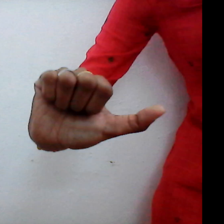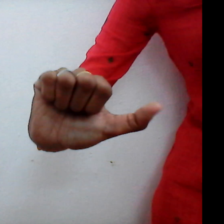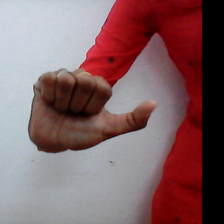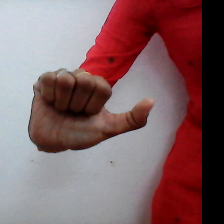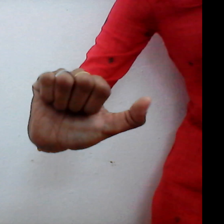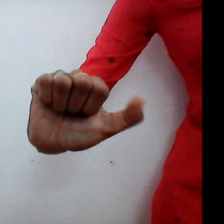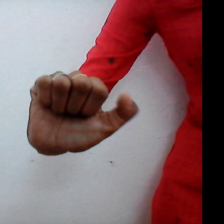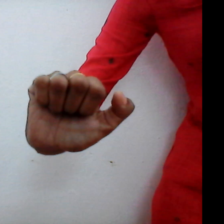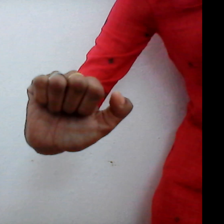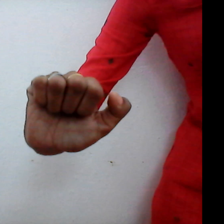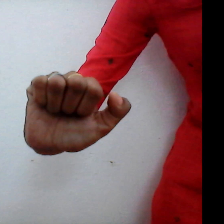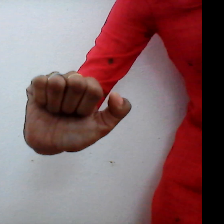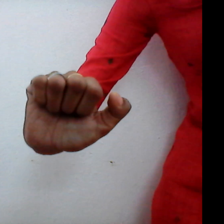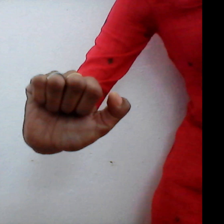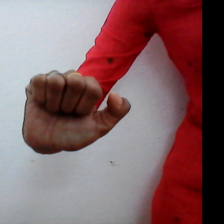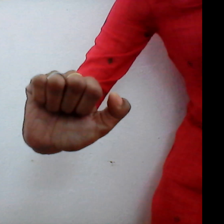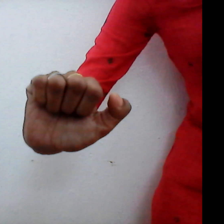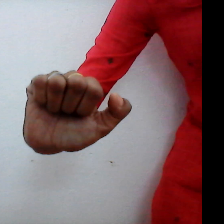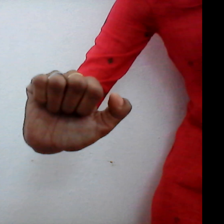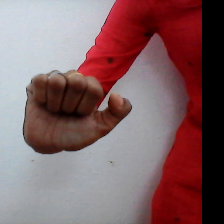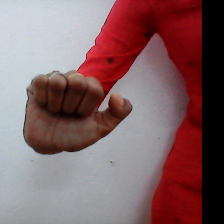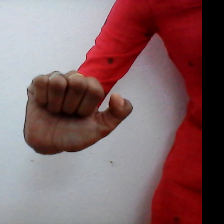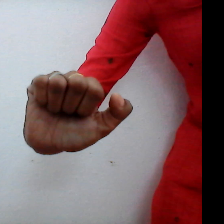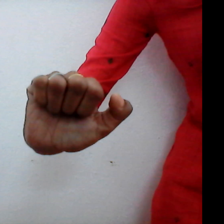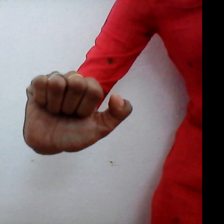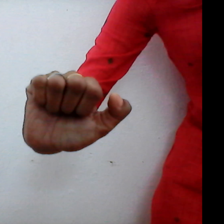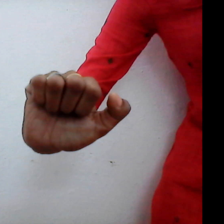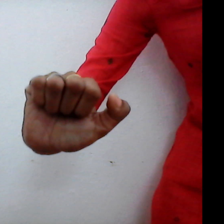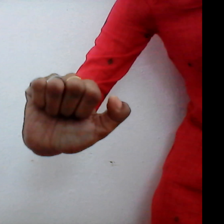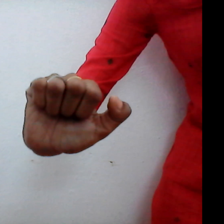ഏ